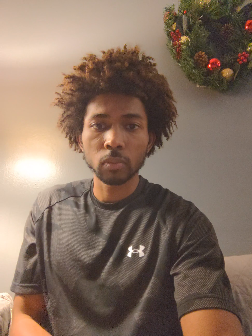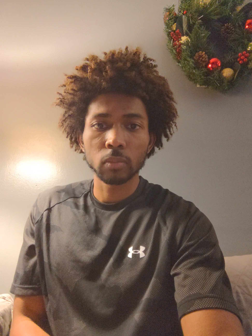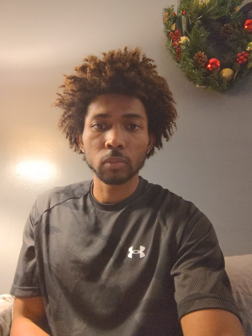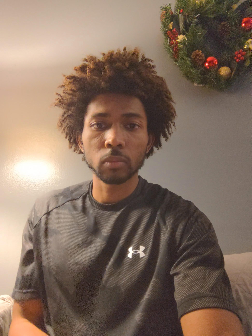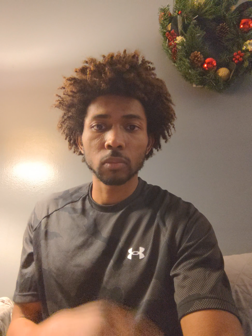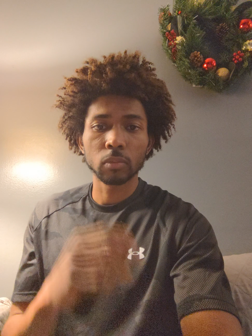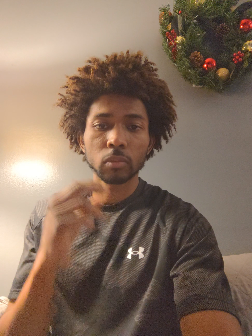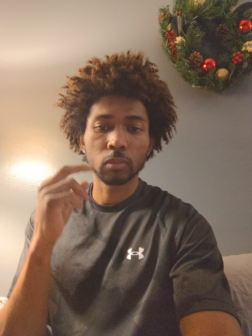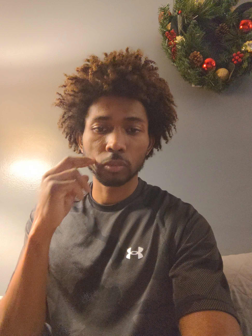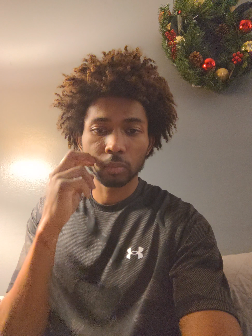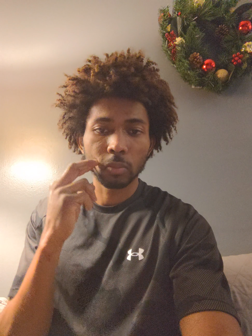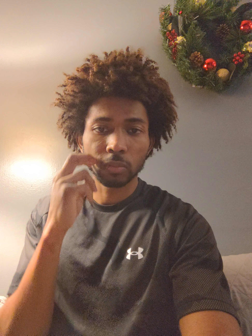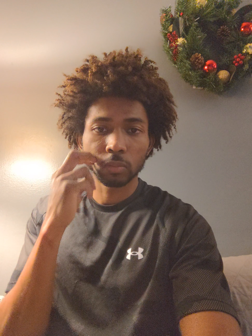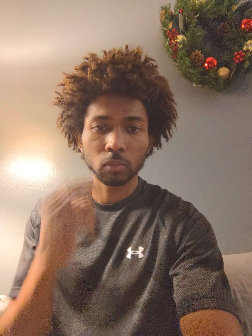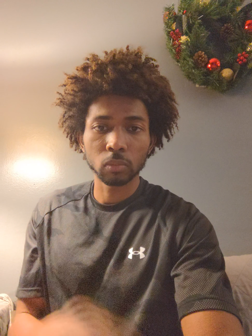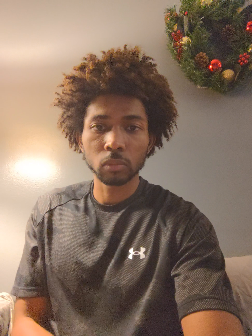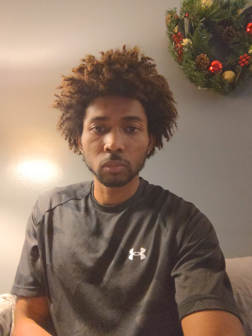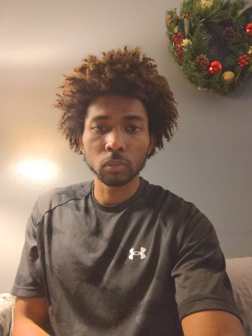gum